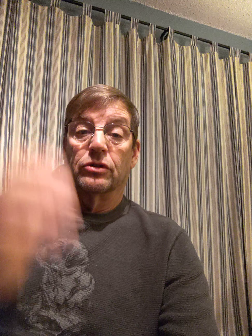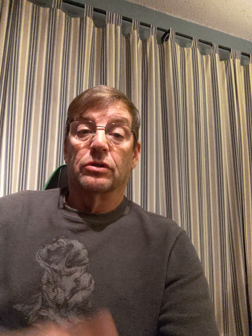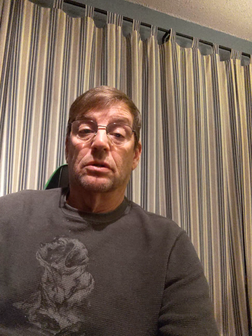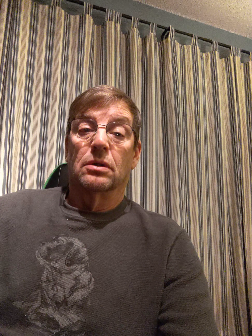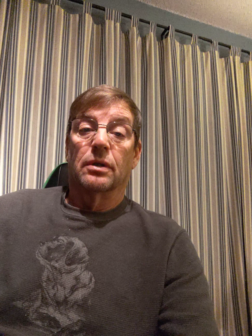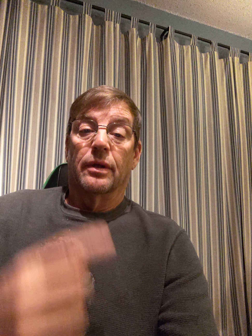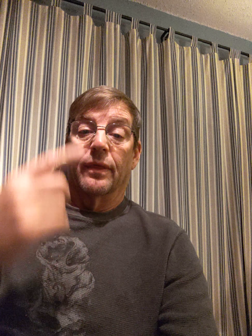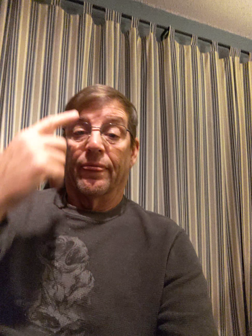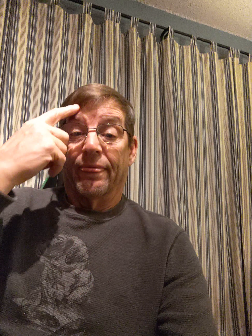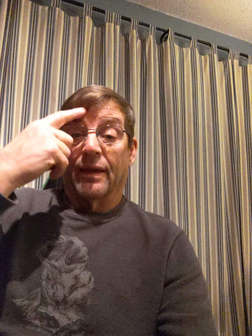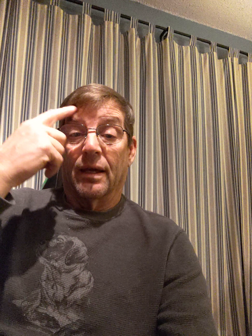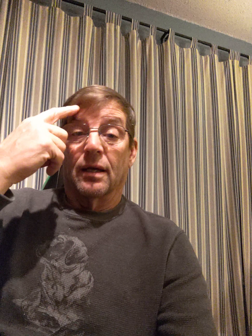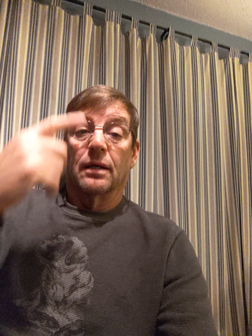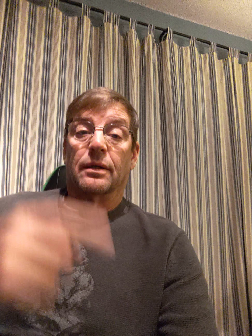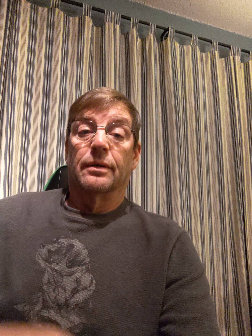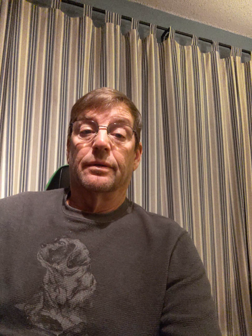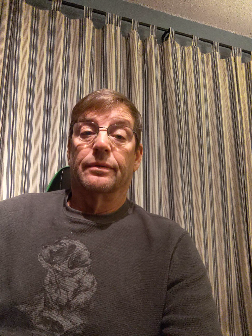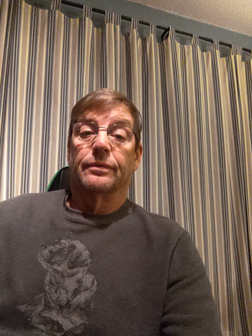think